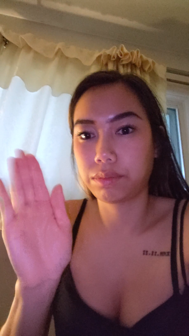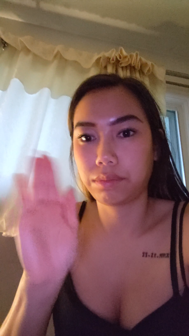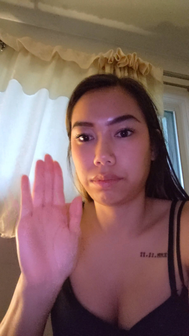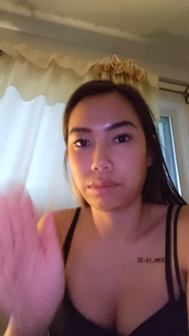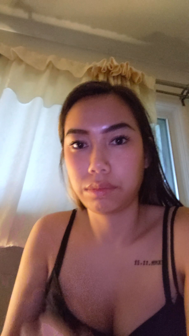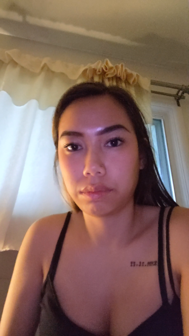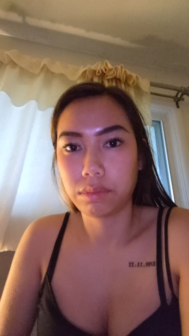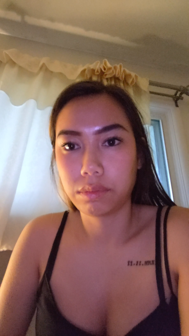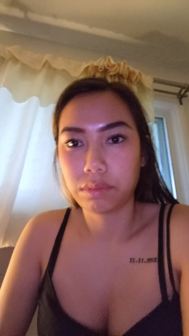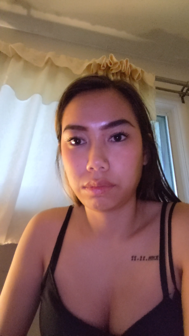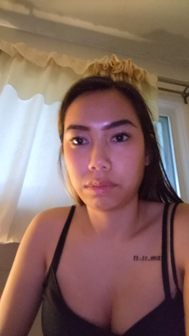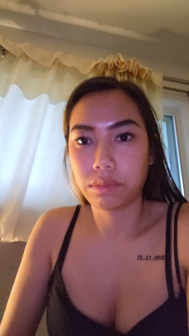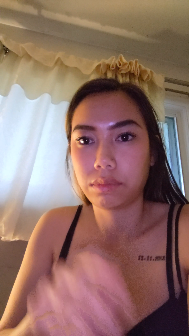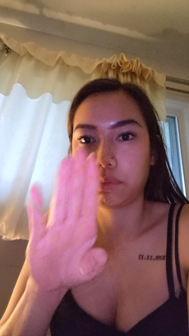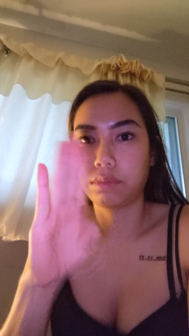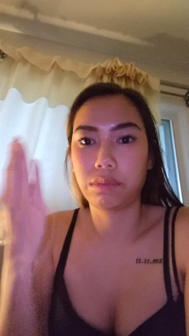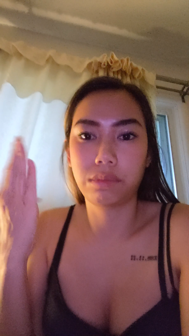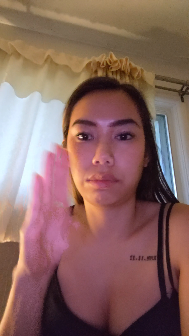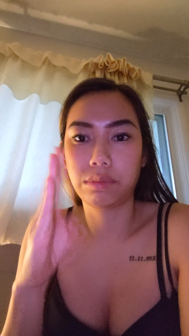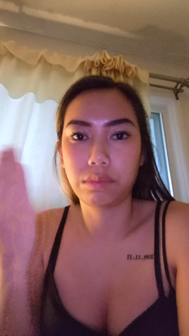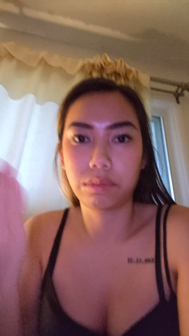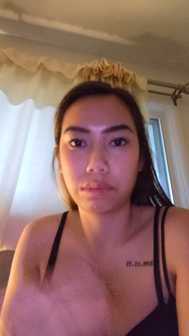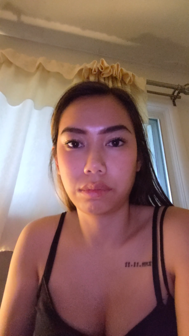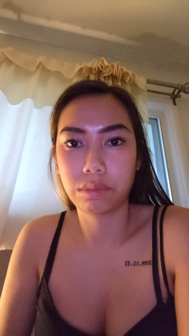door